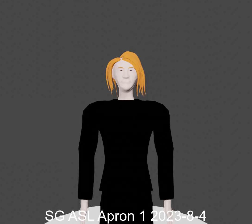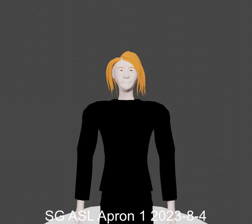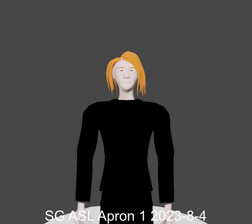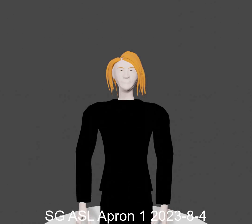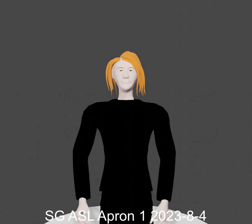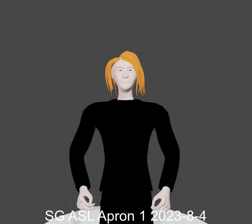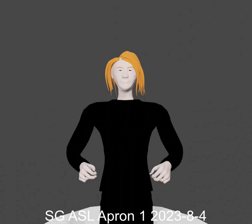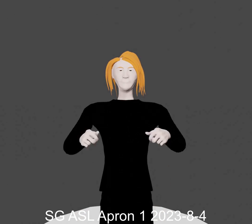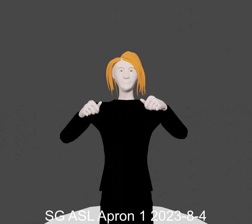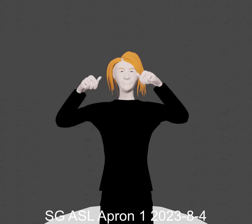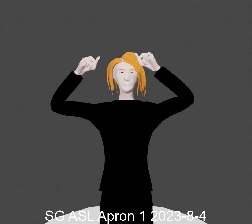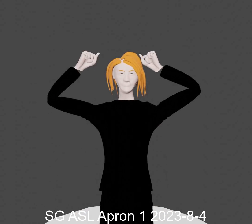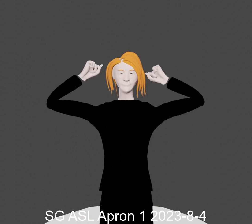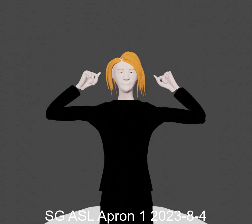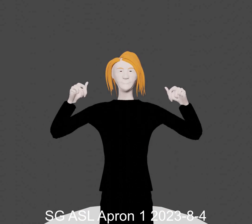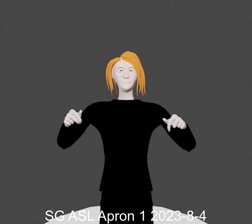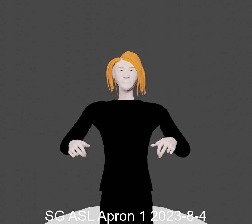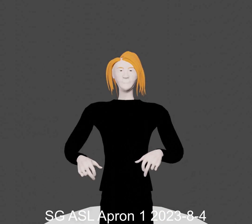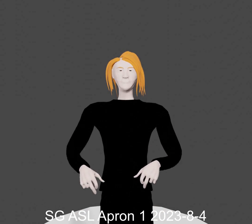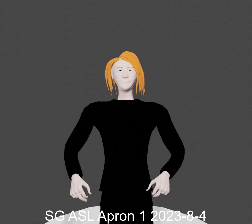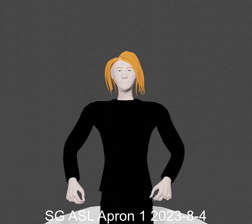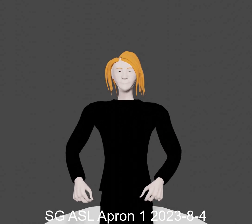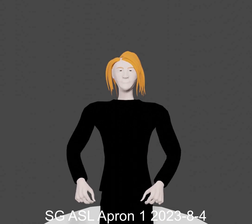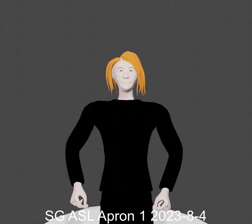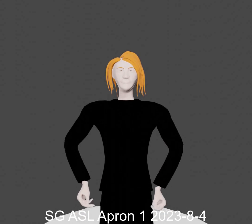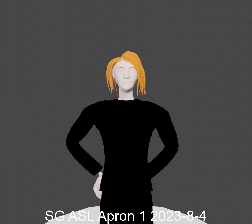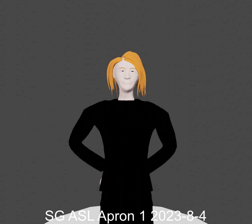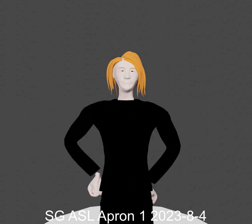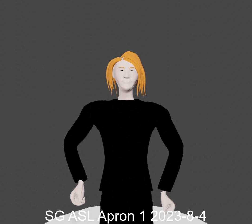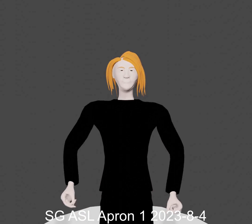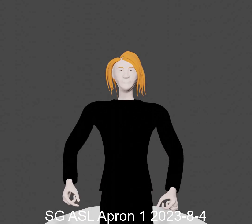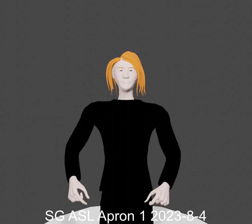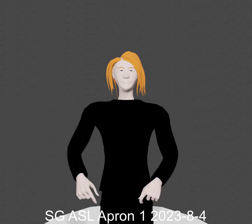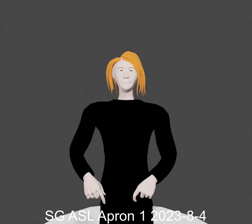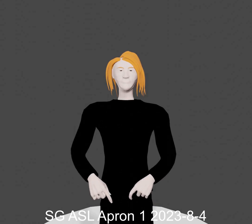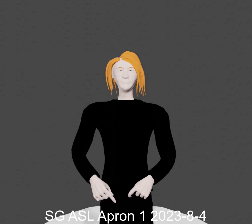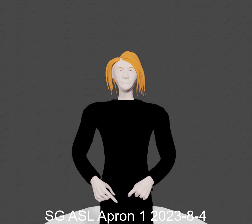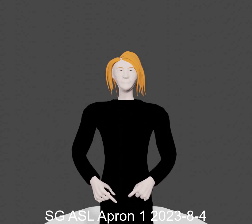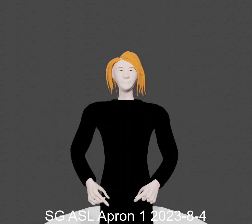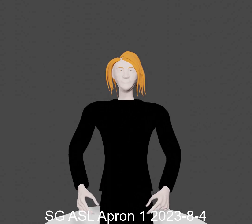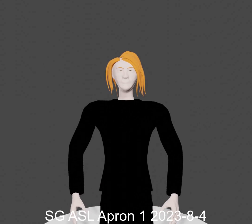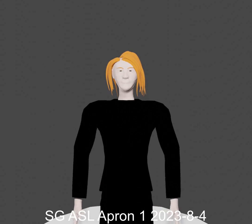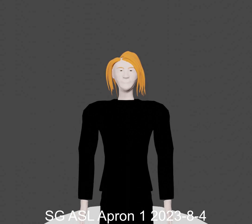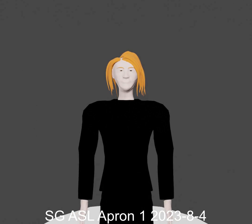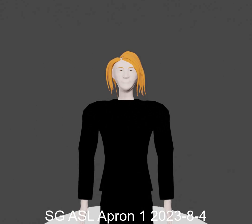Apron